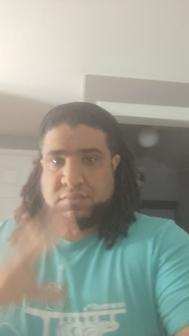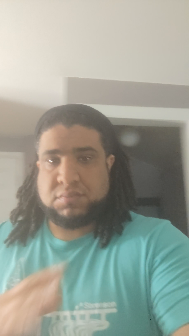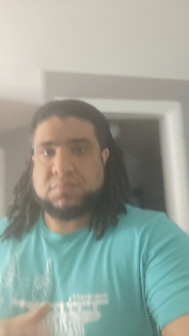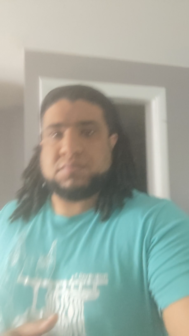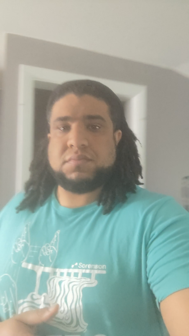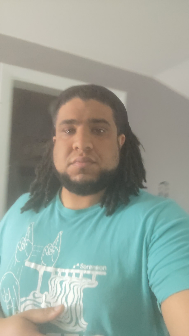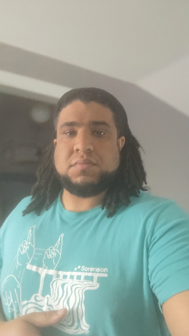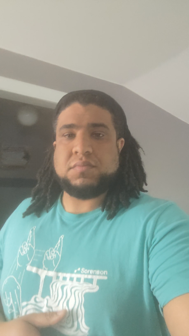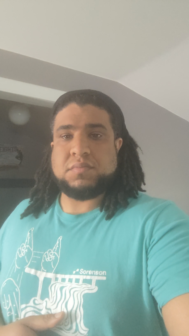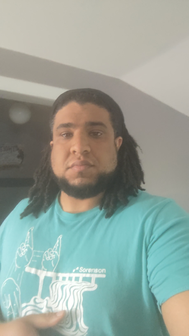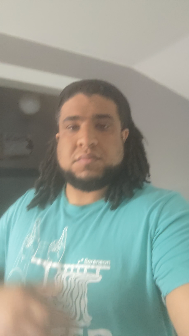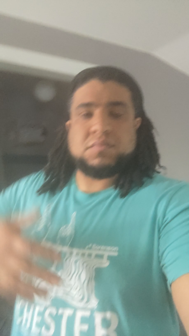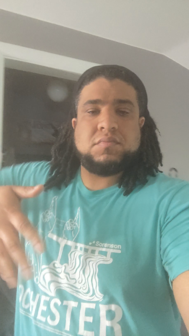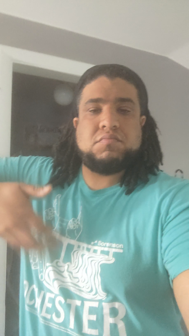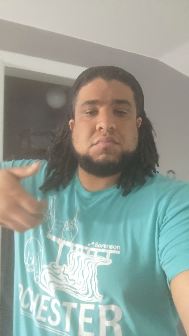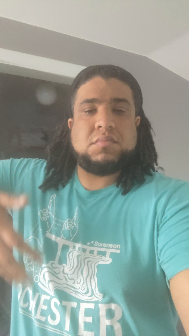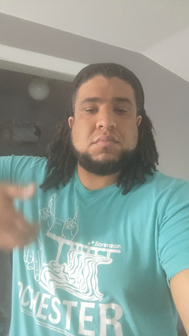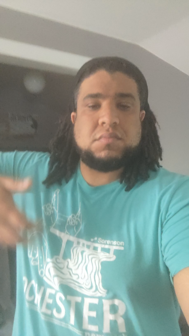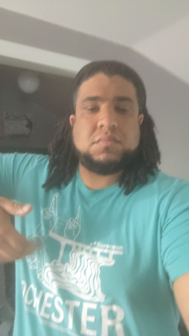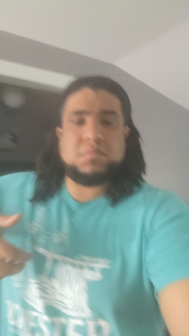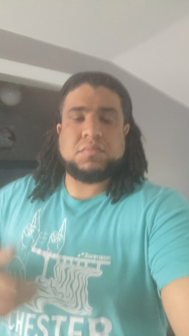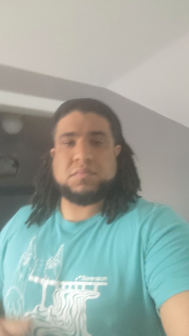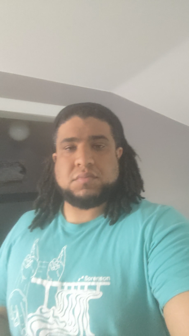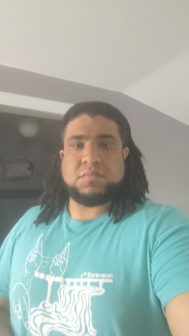monkey